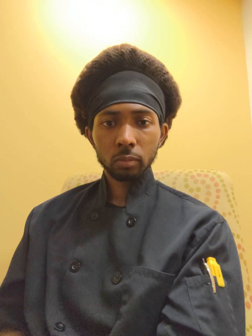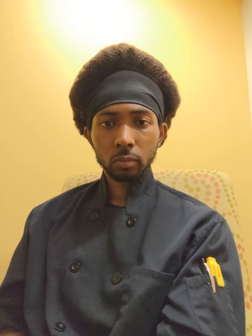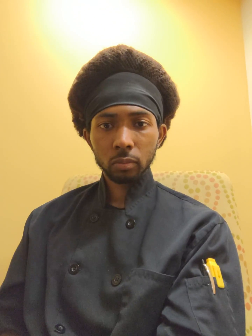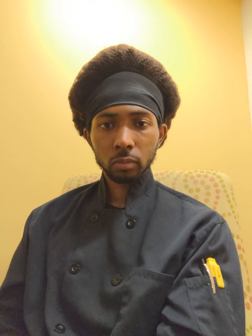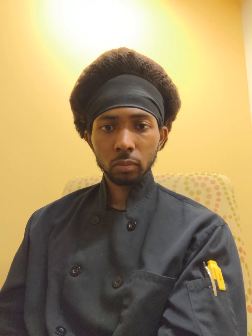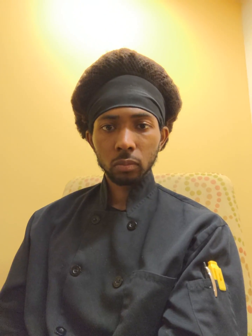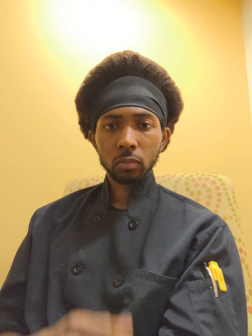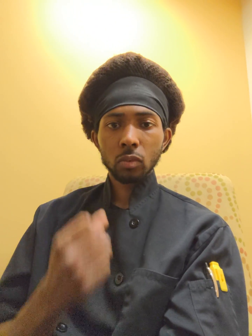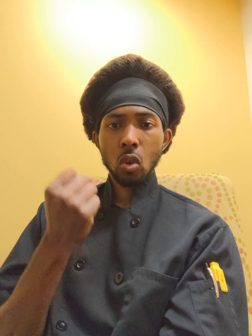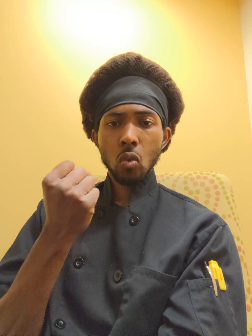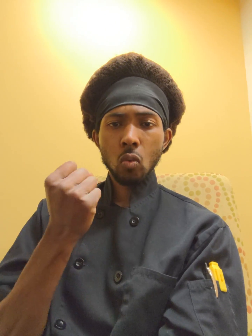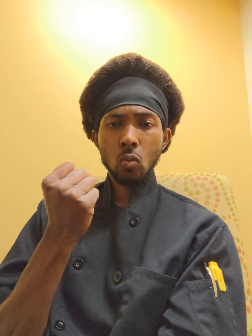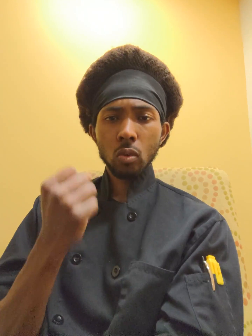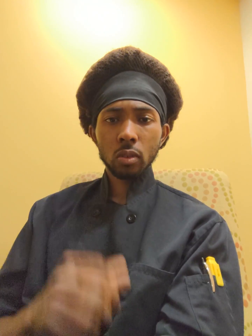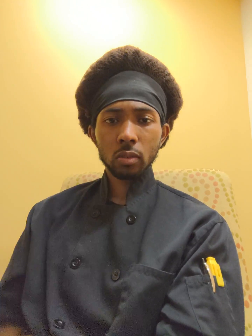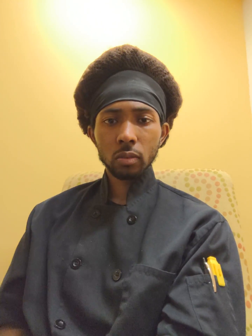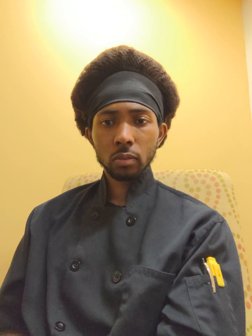hold